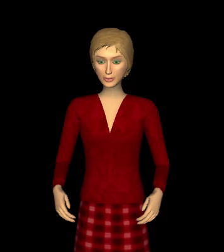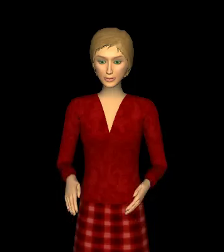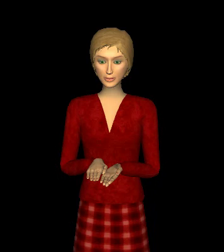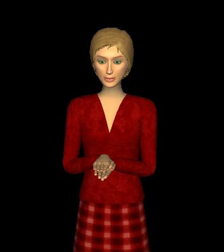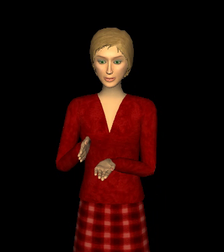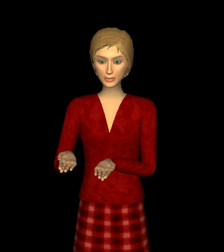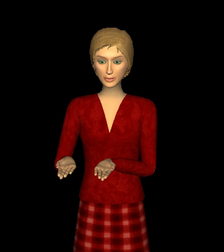نسخة